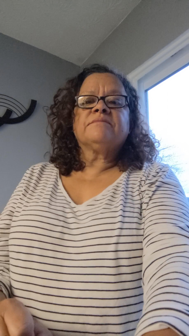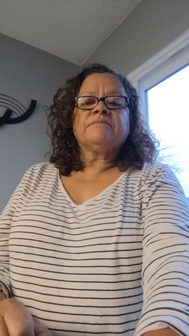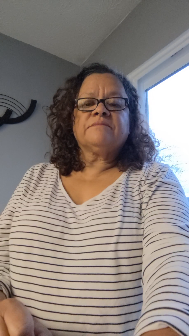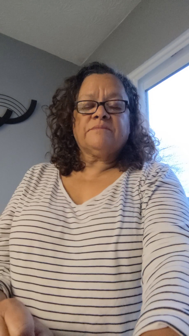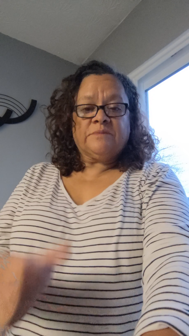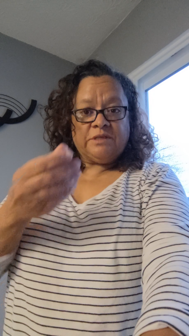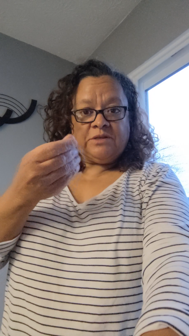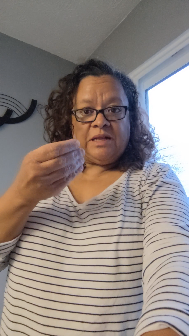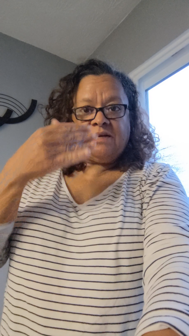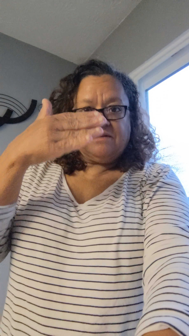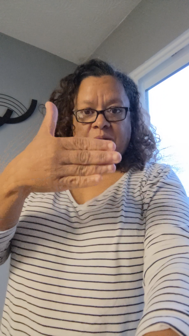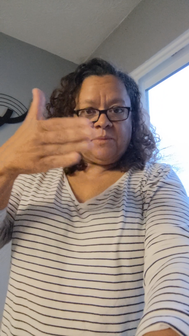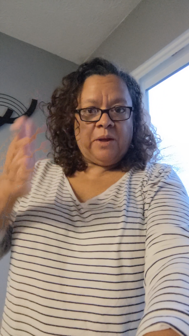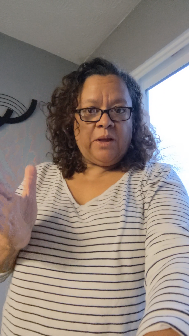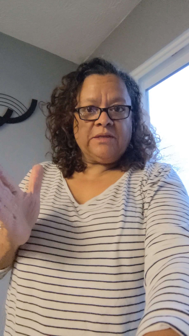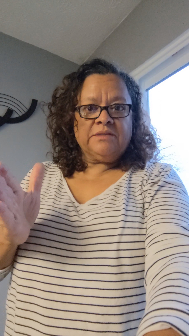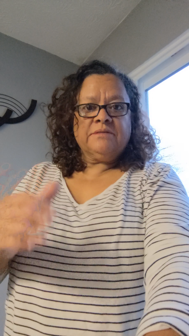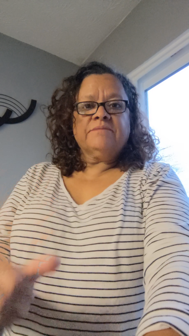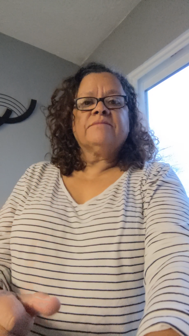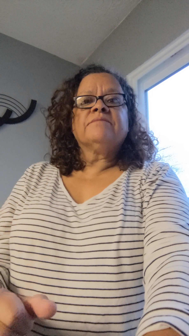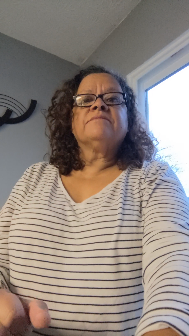sandbox